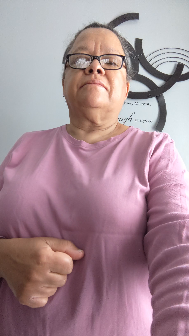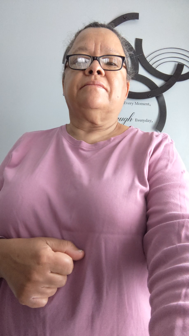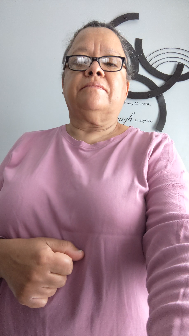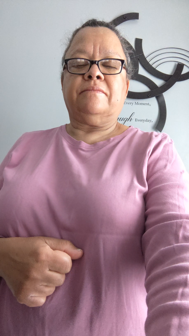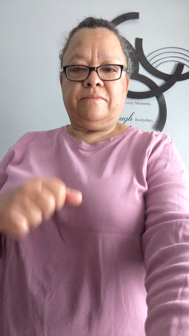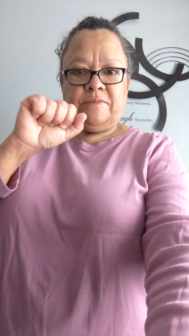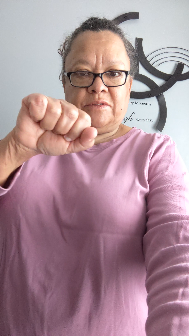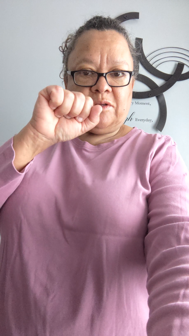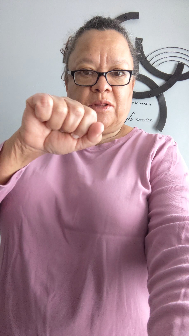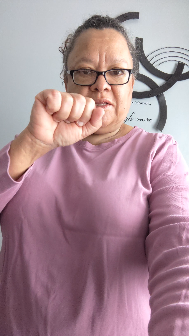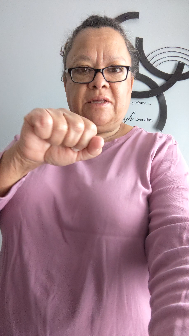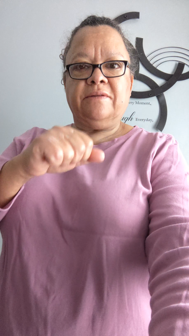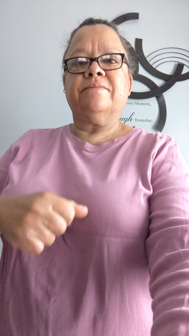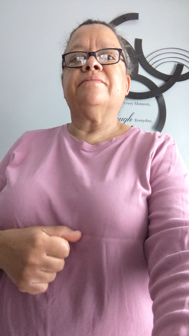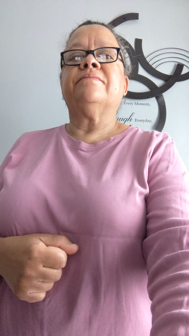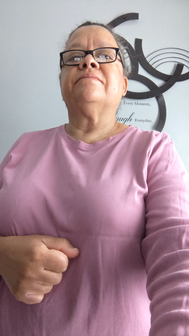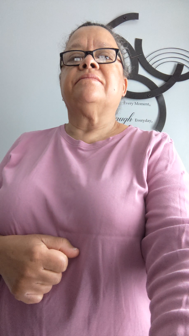knock